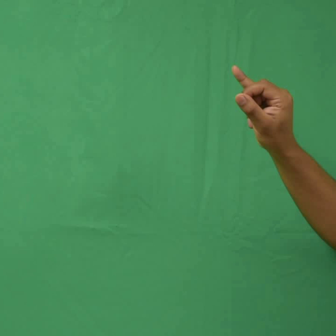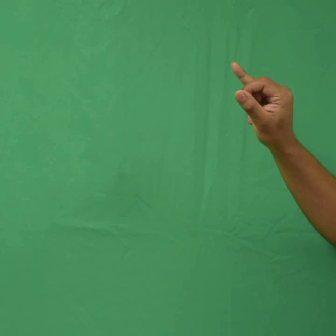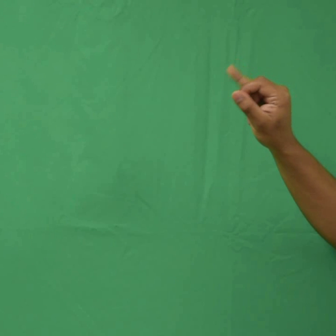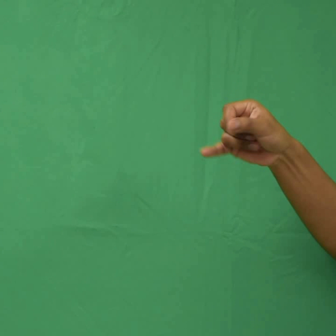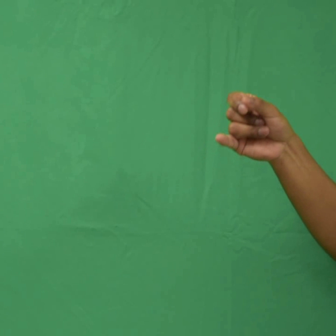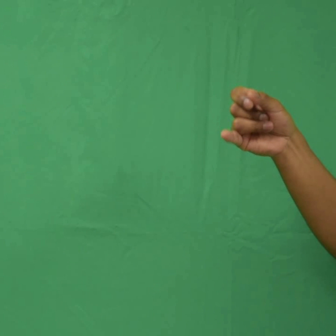J